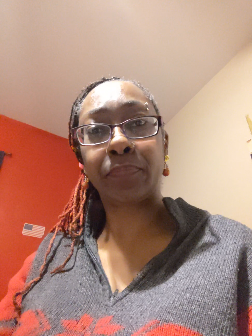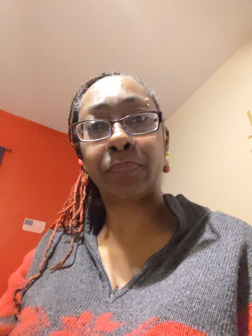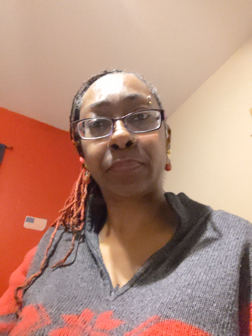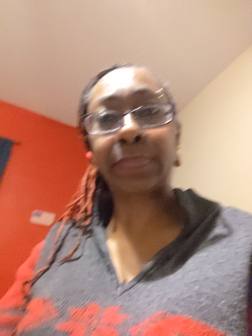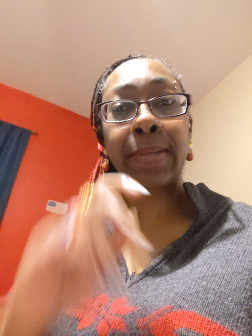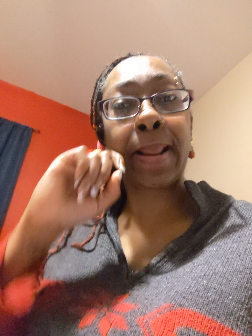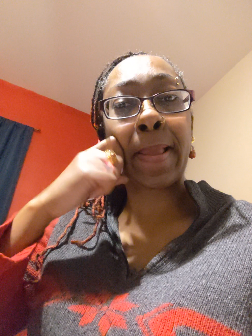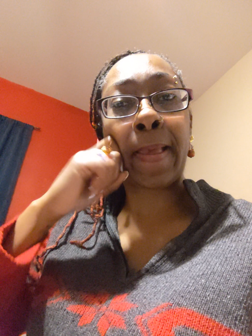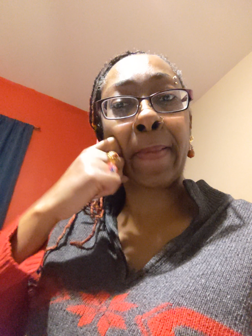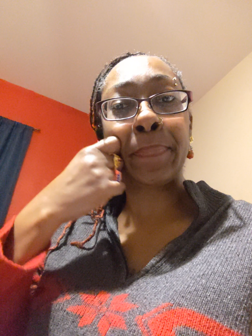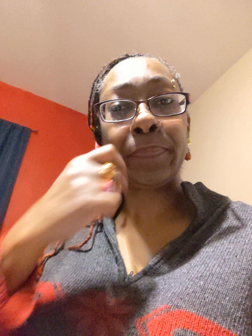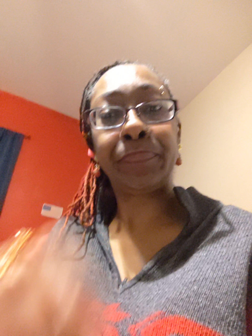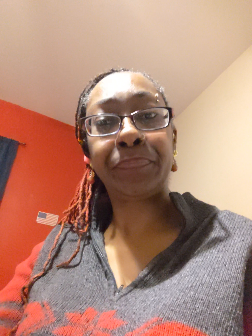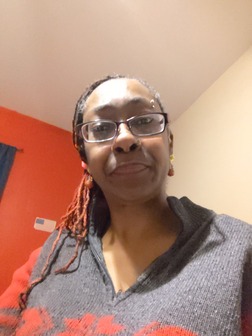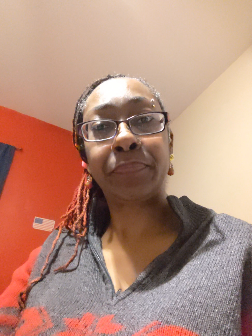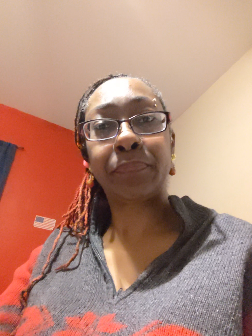apple